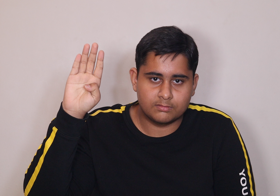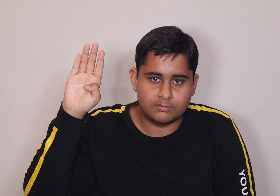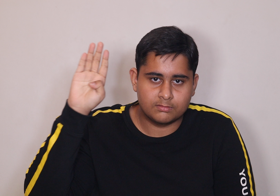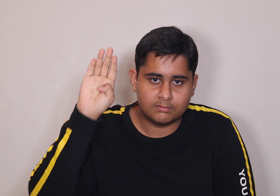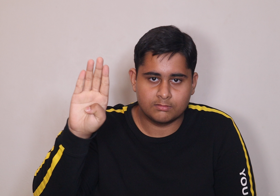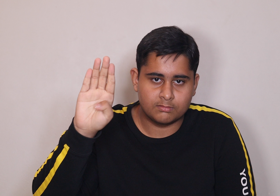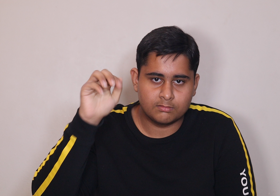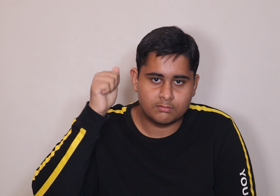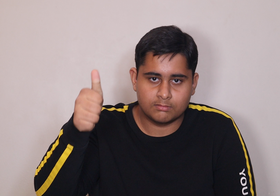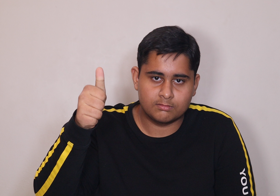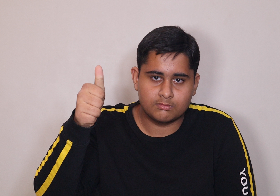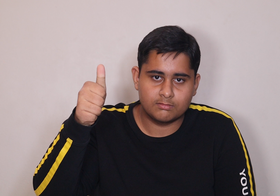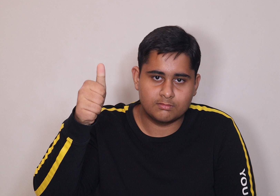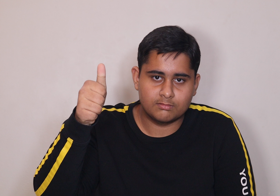best